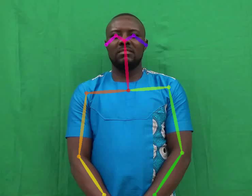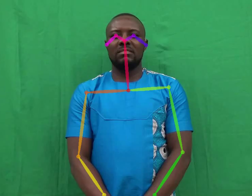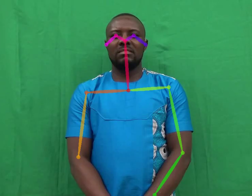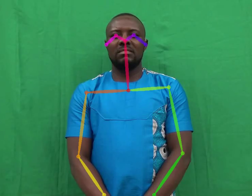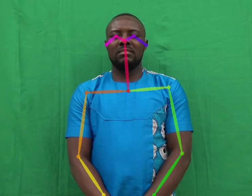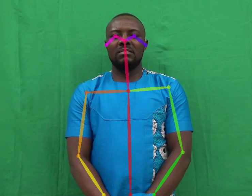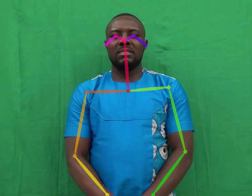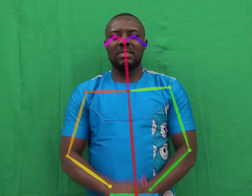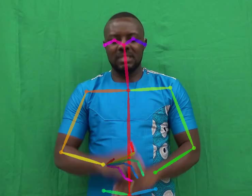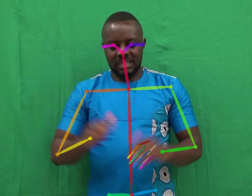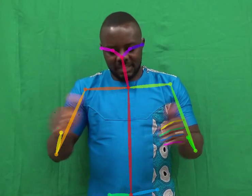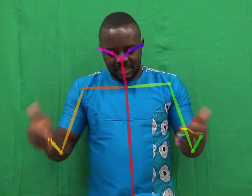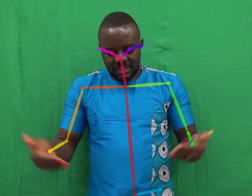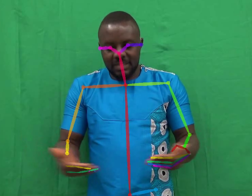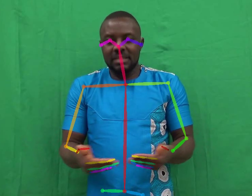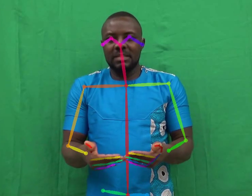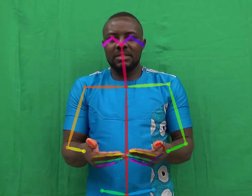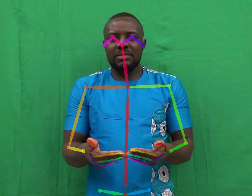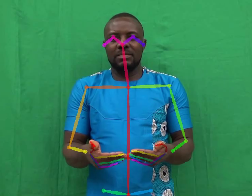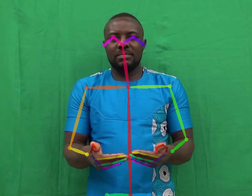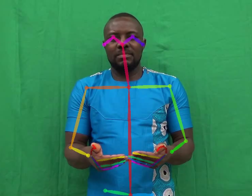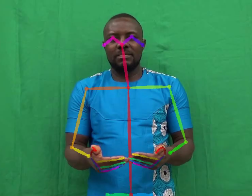introduce